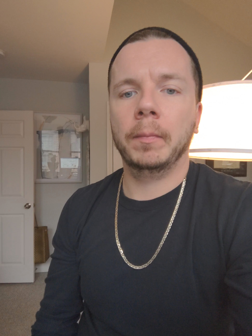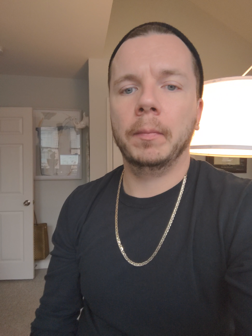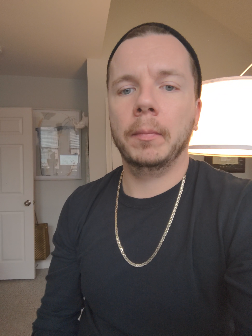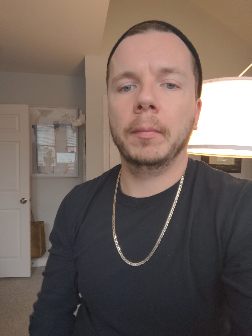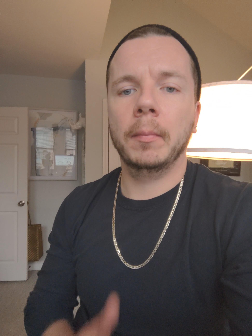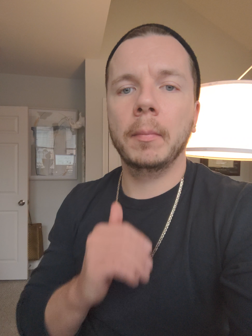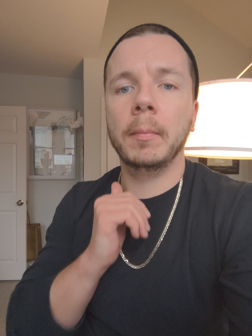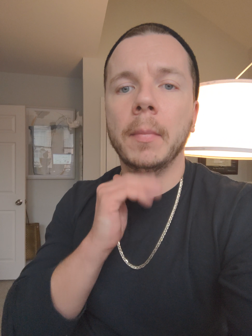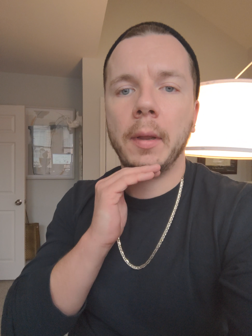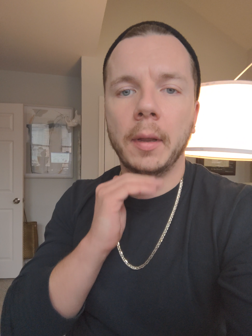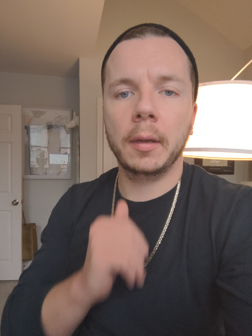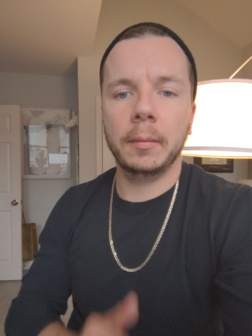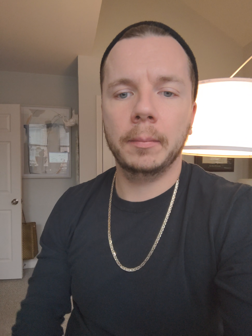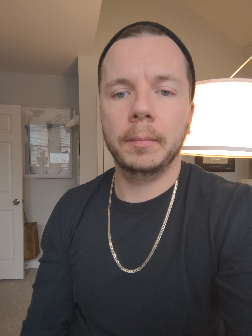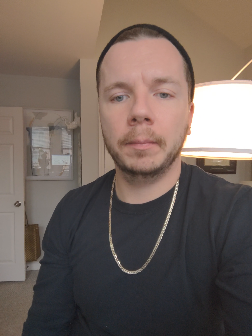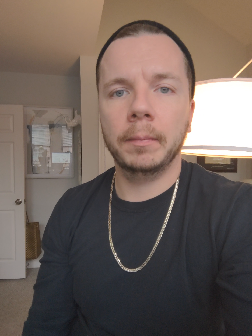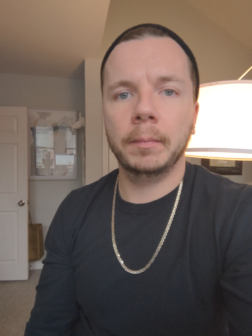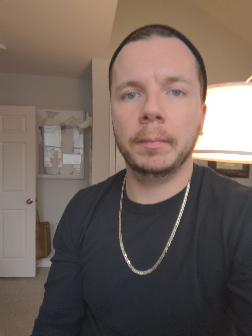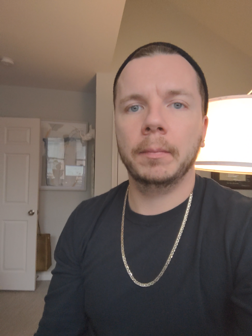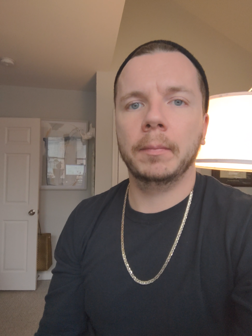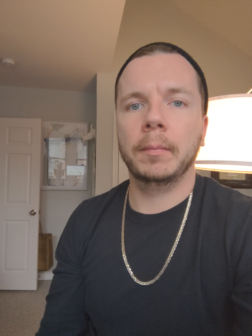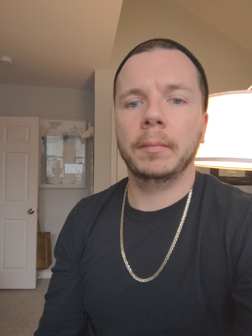pig